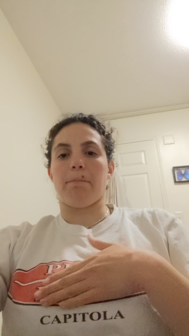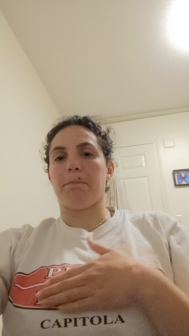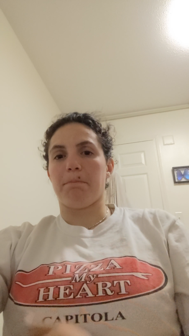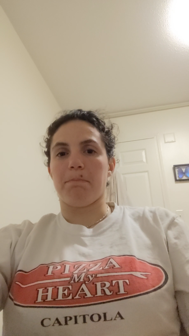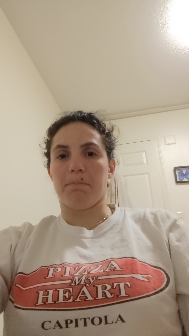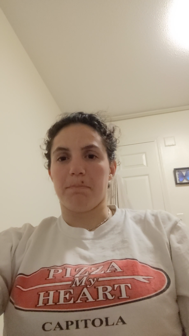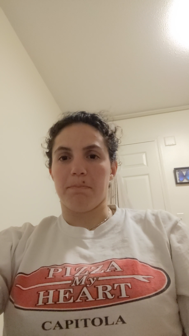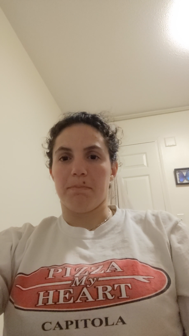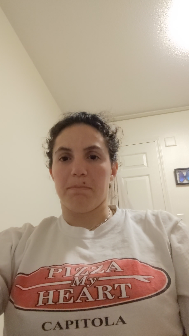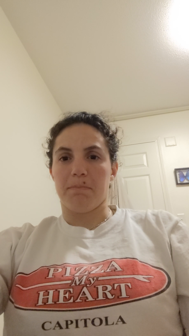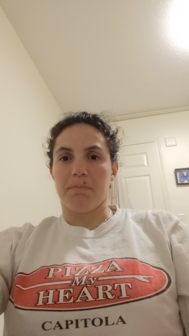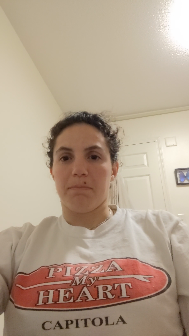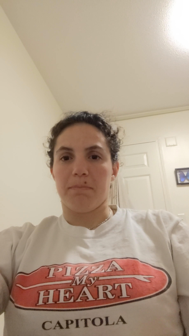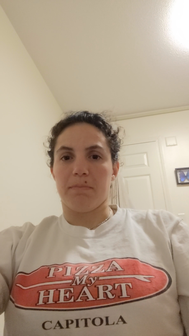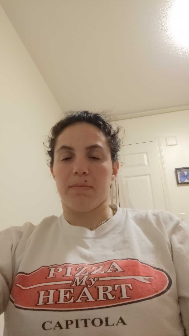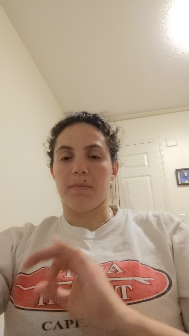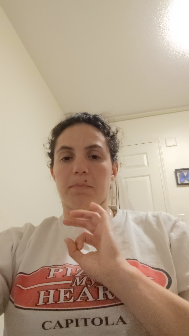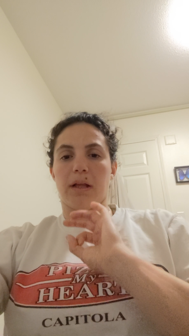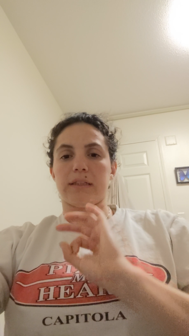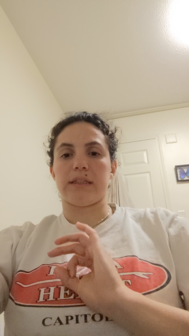button